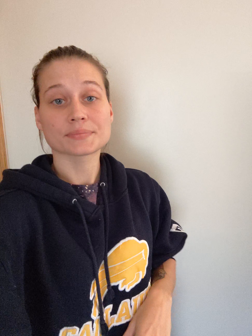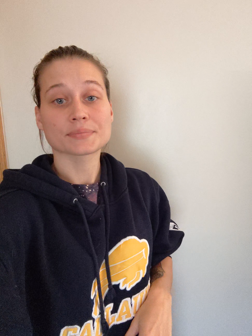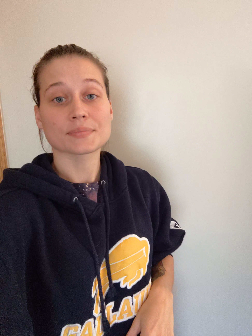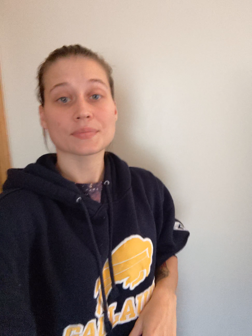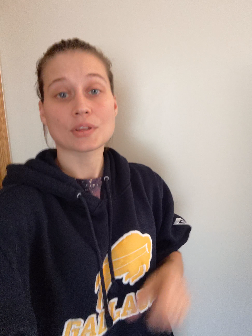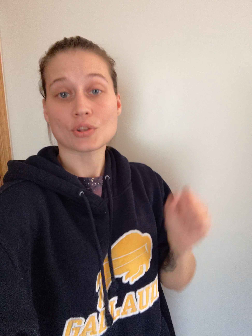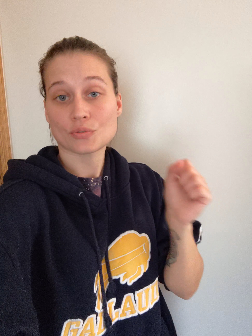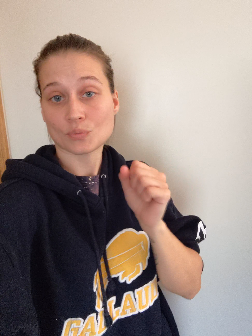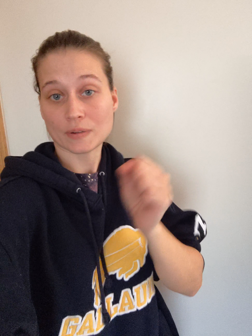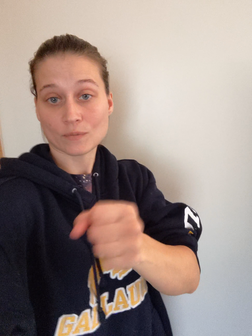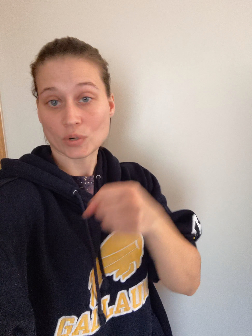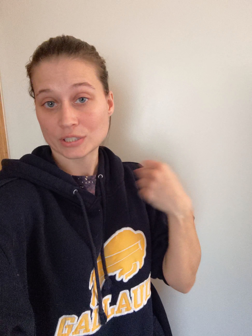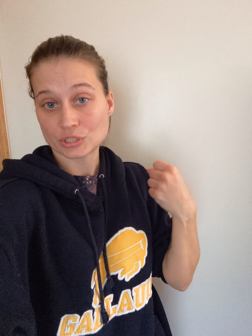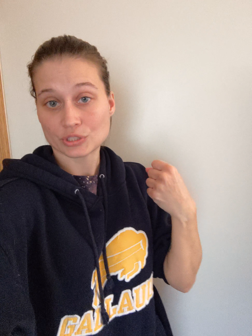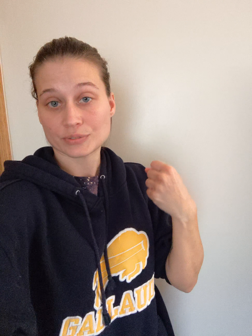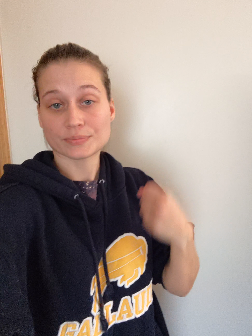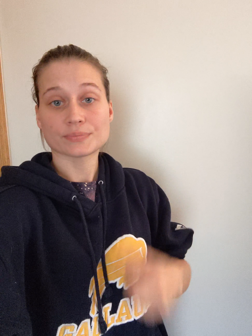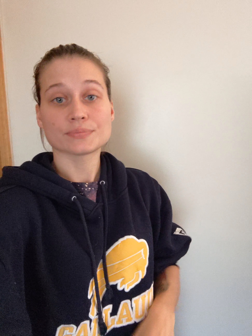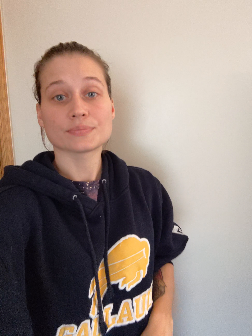refrigerator